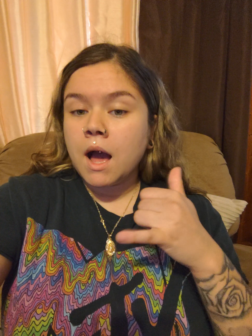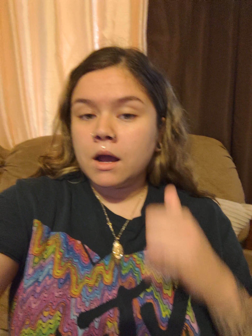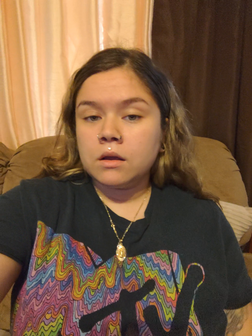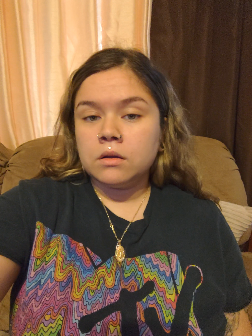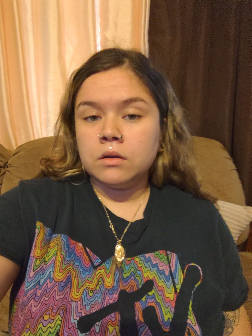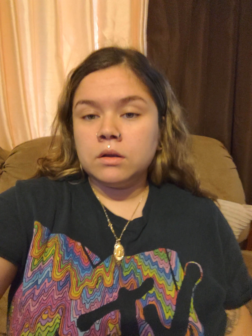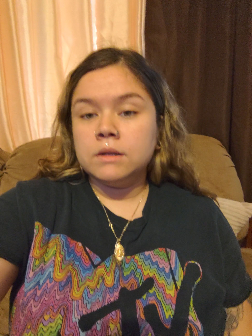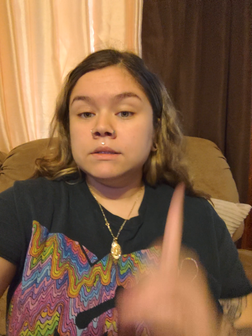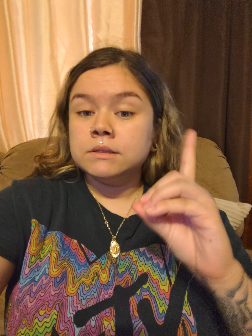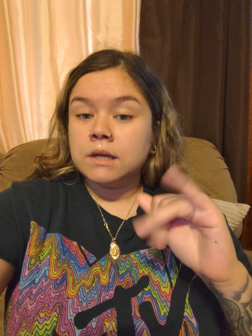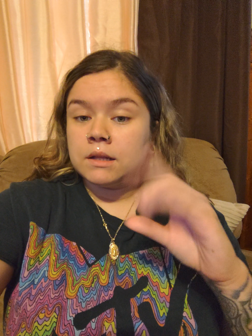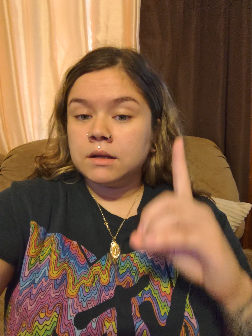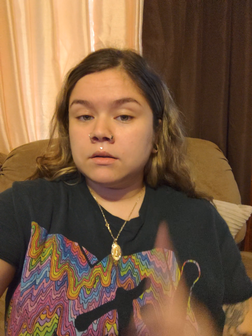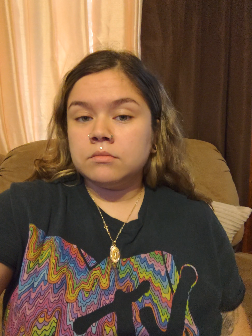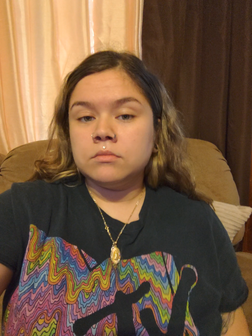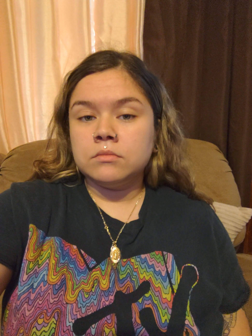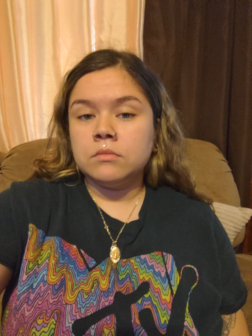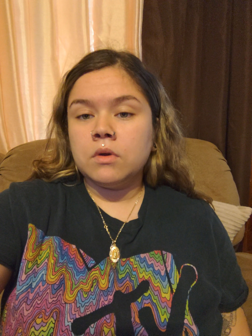did